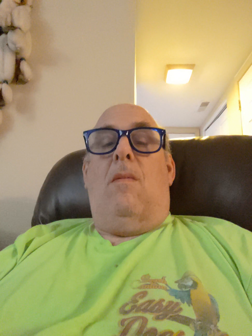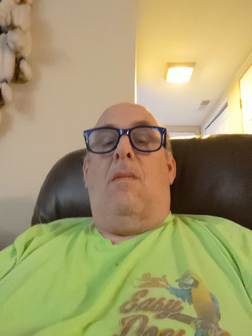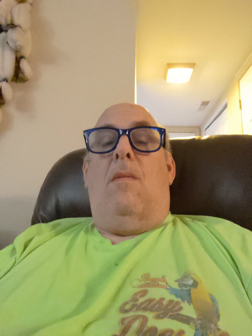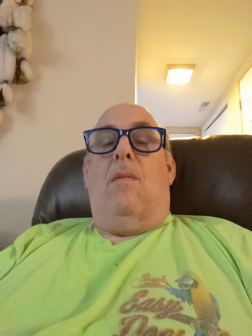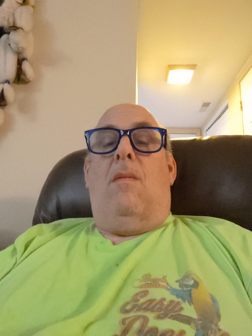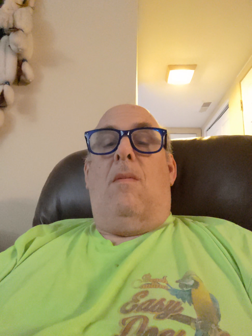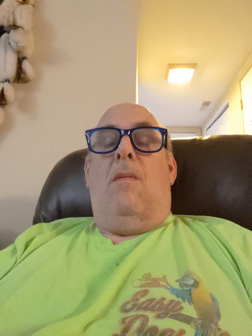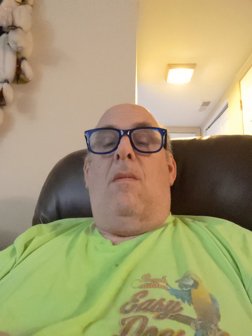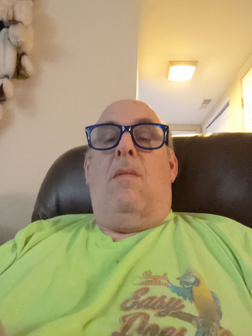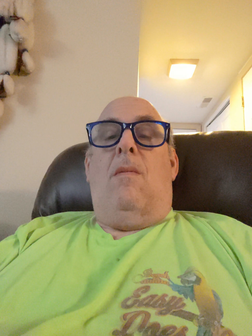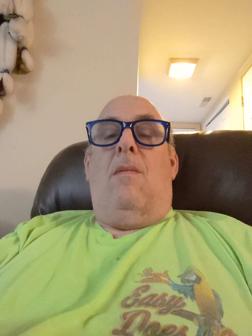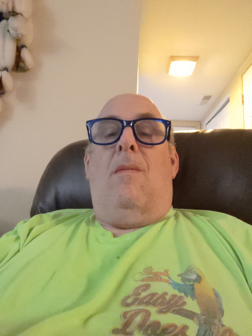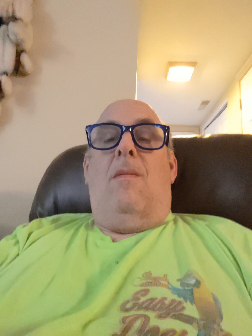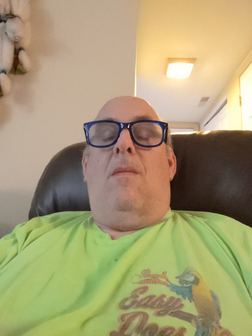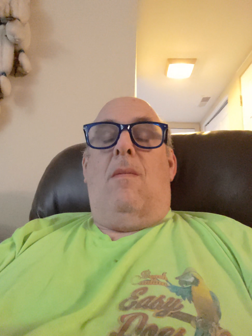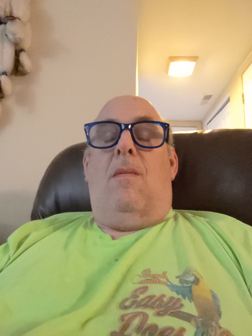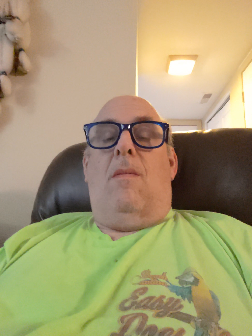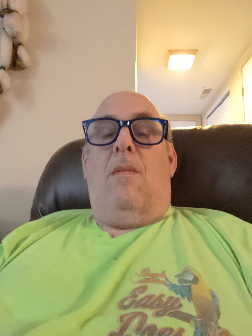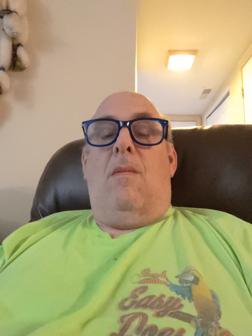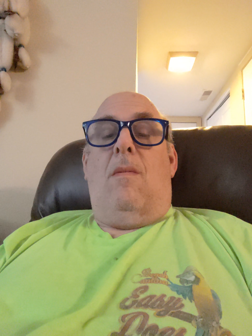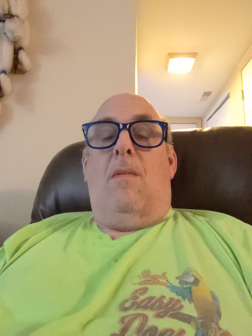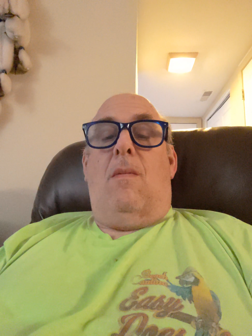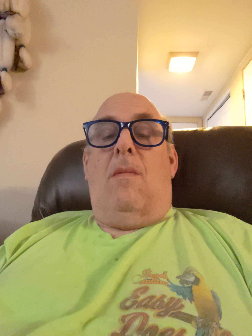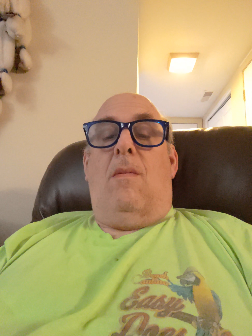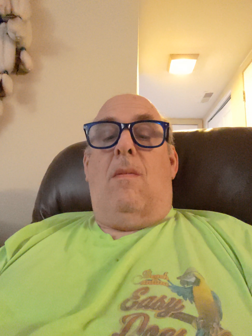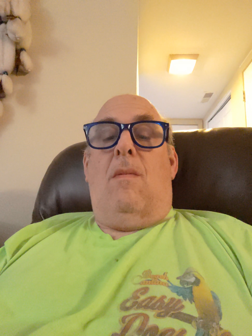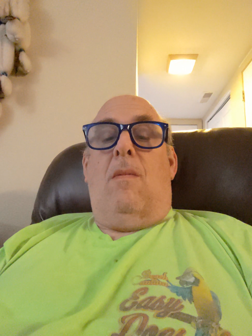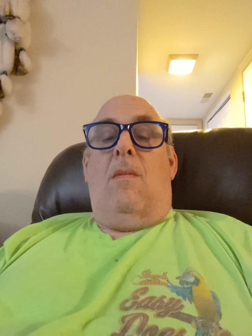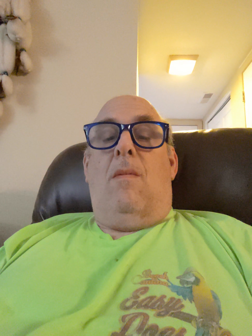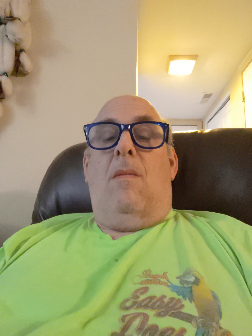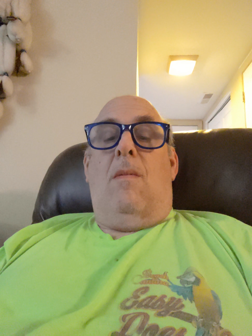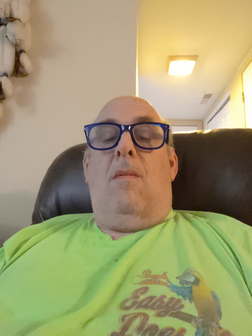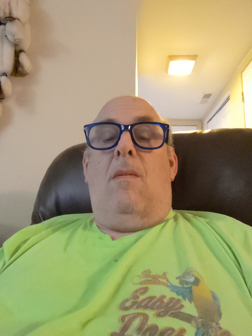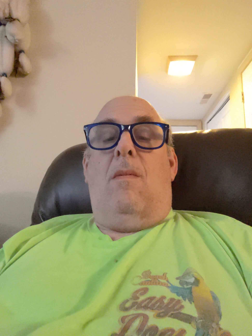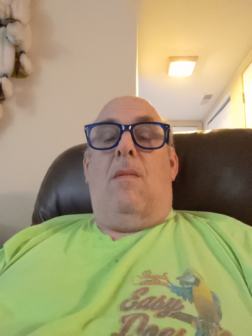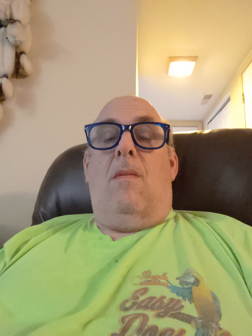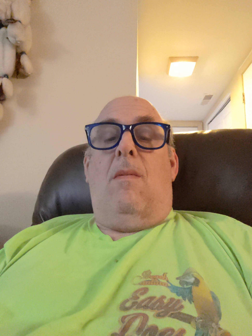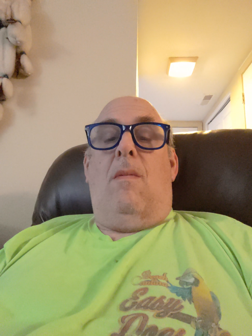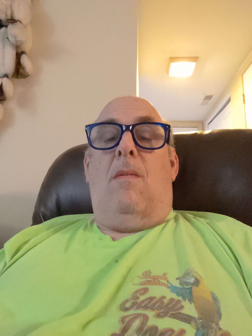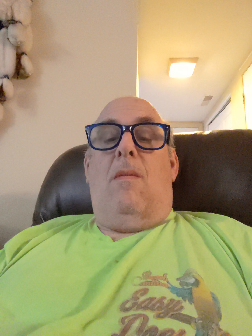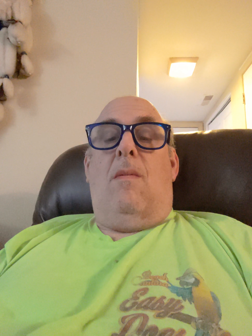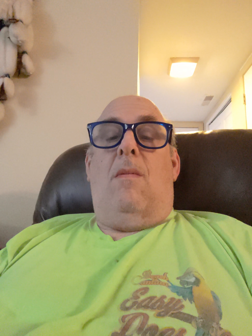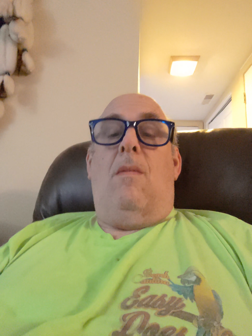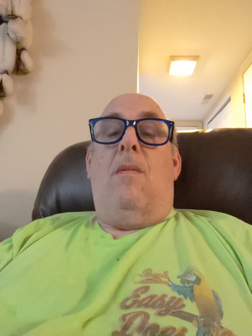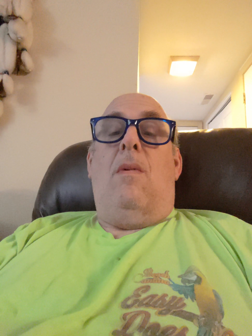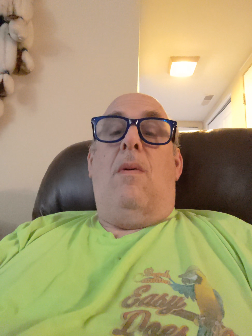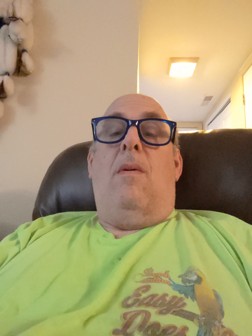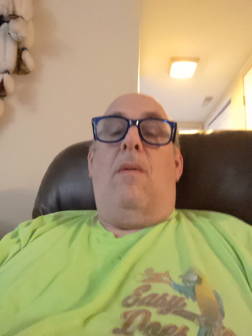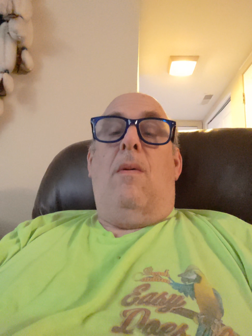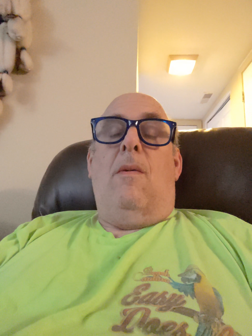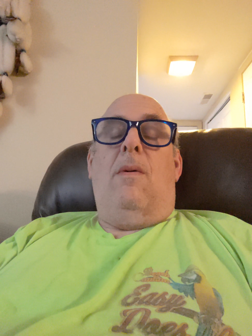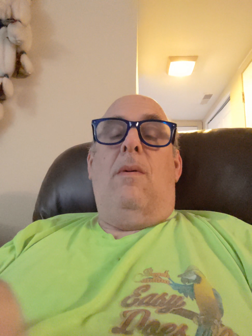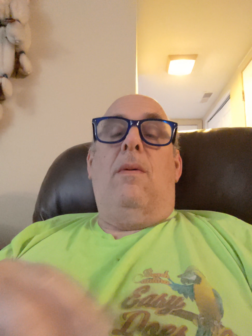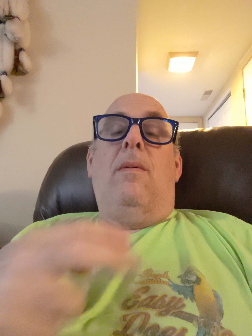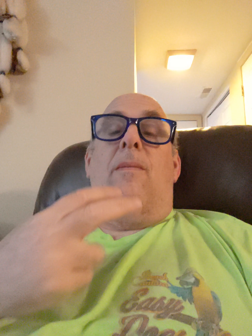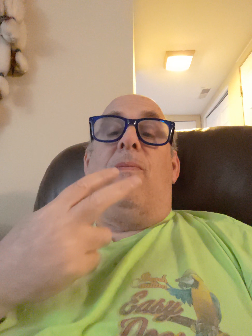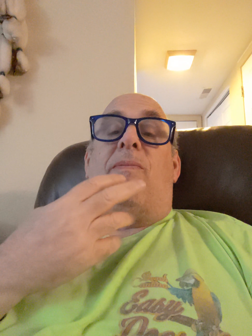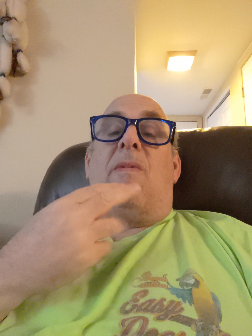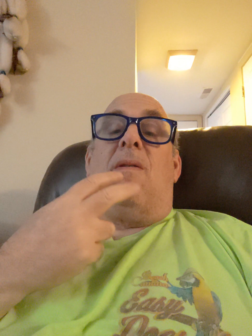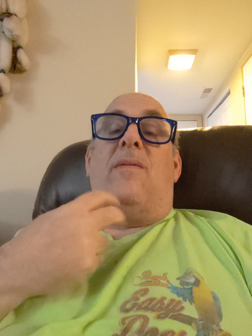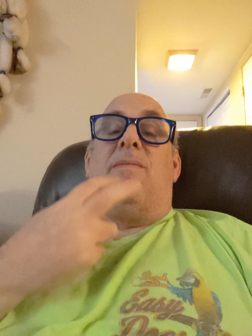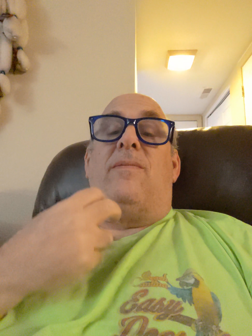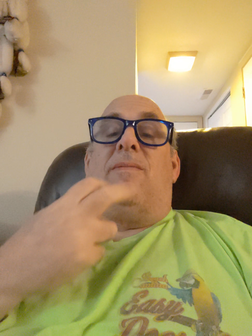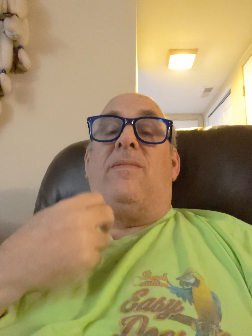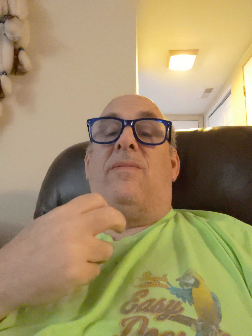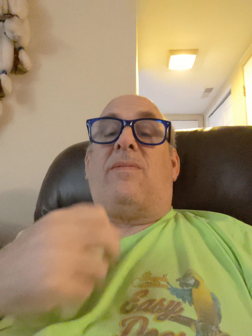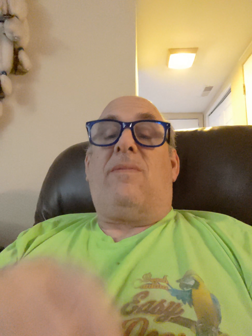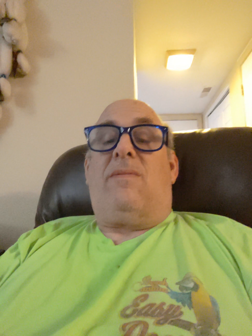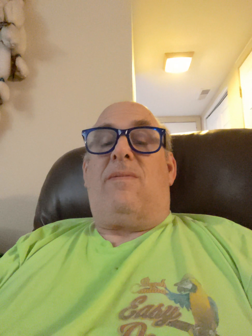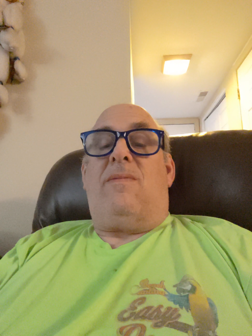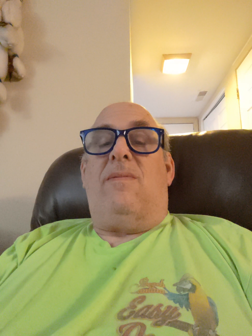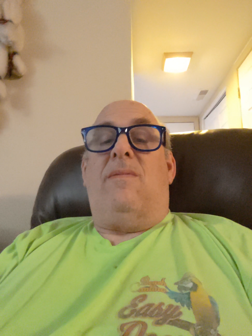underwear